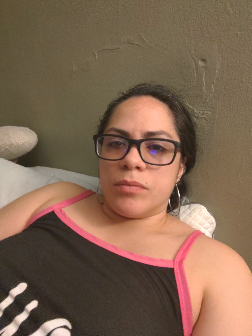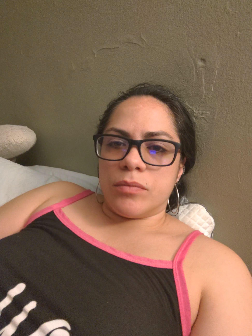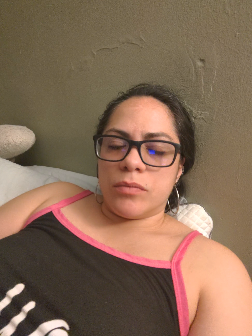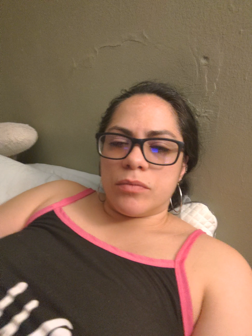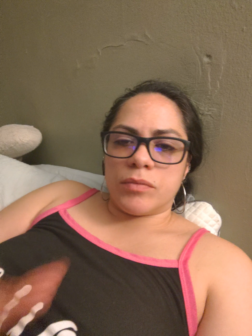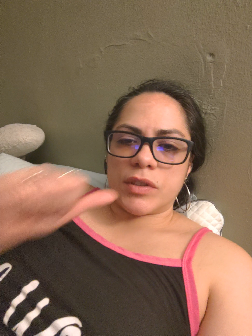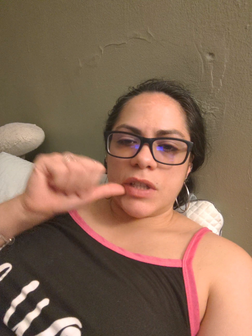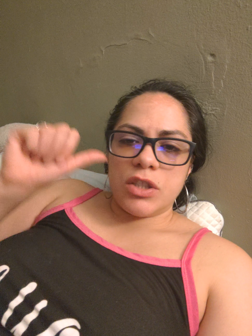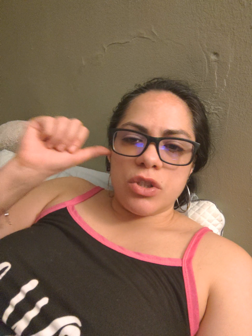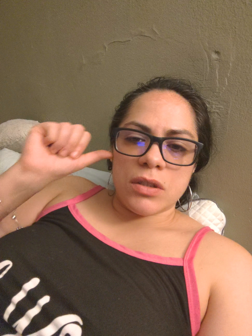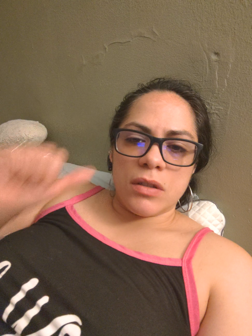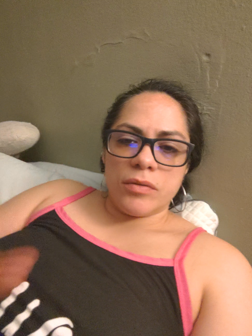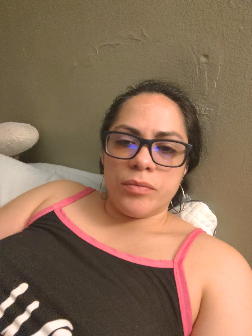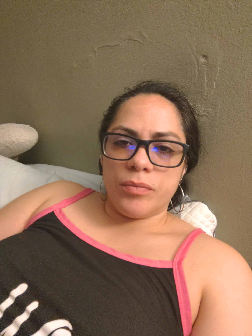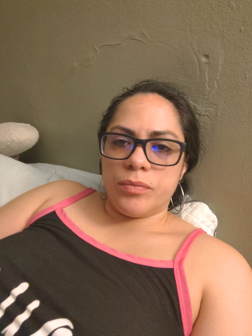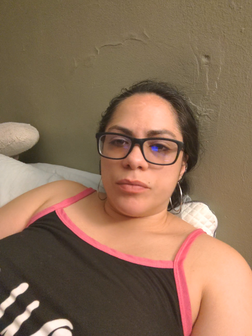yesterday